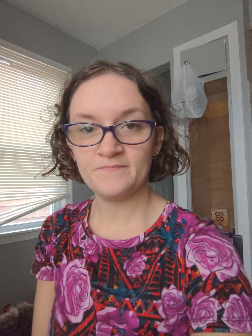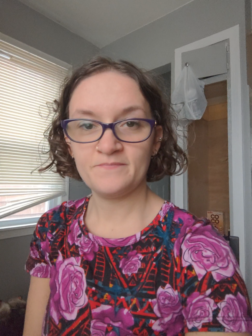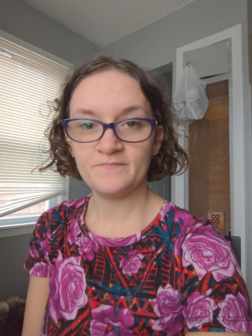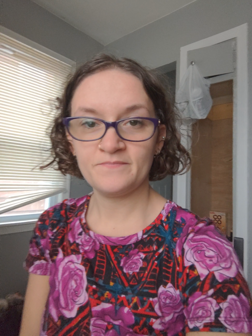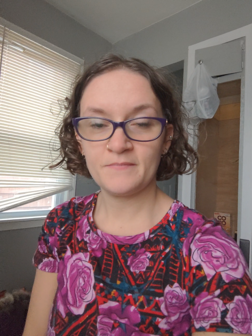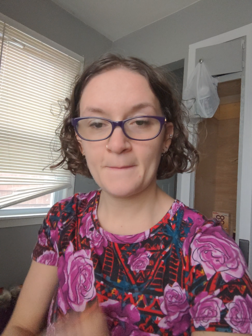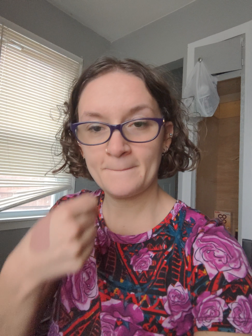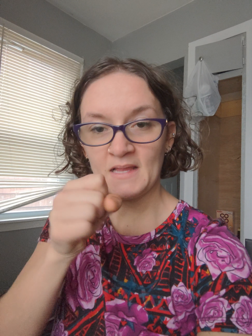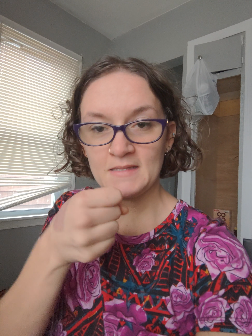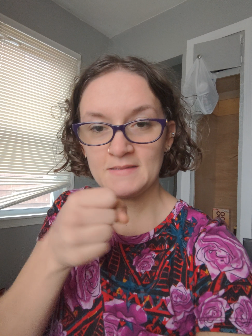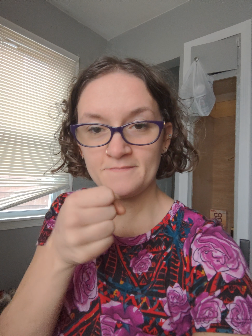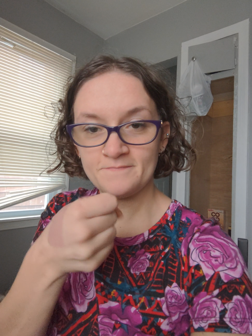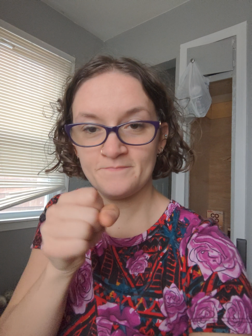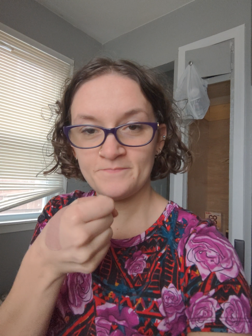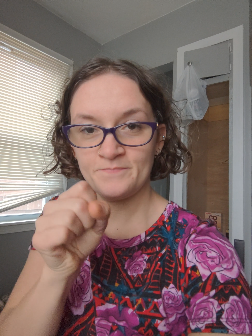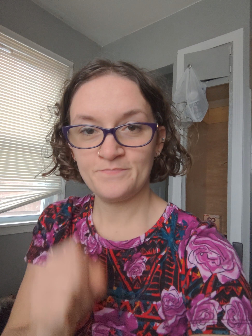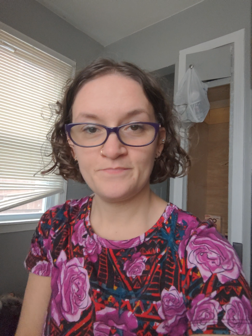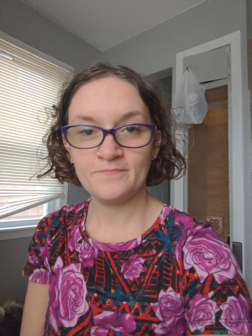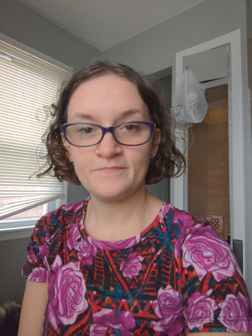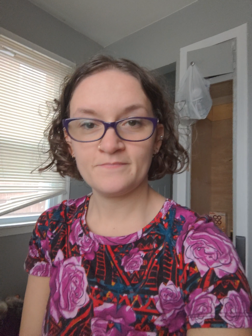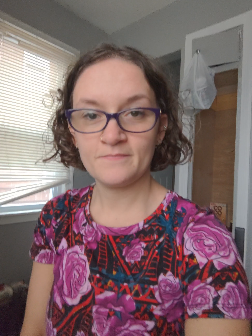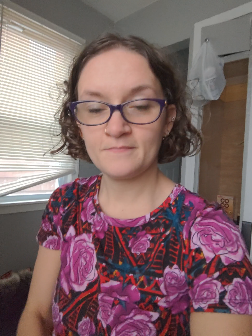make